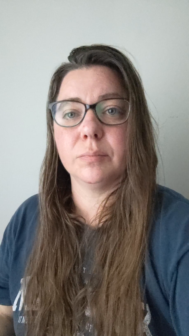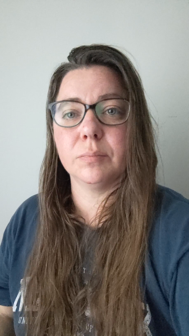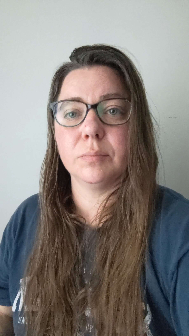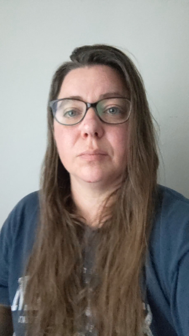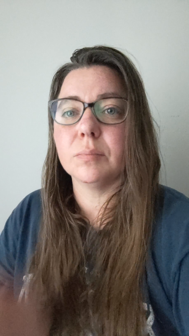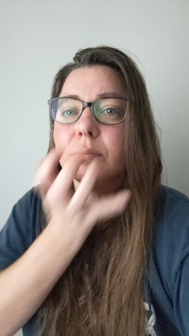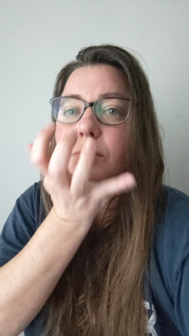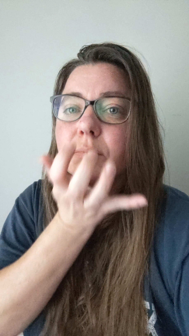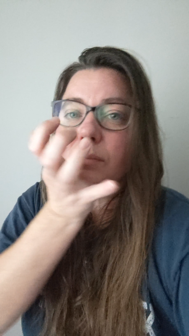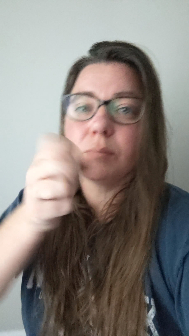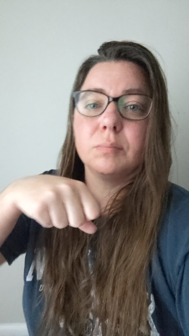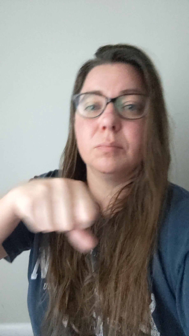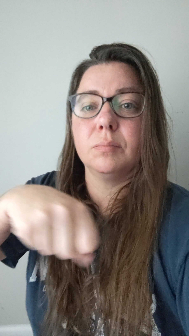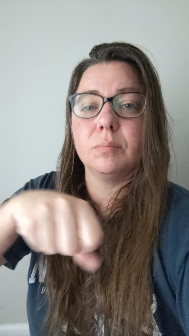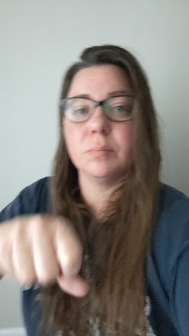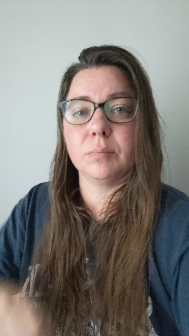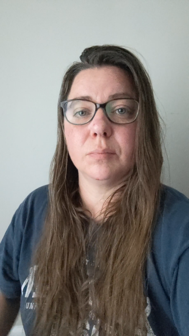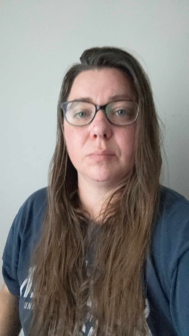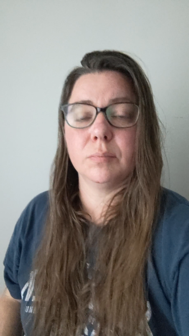lawn mower